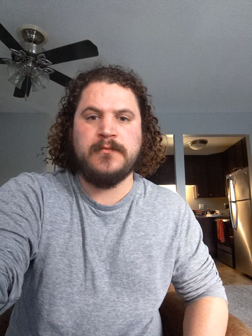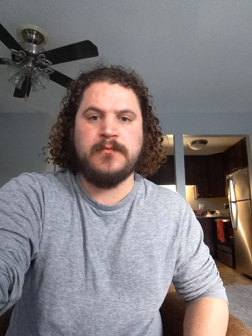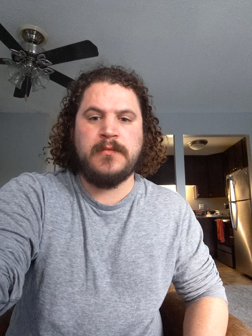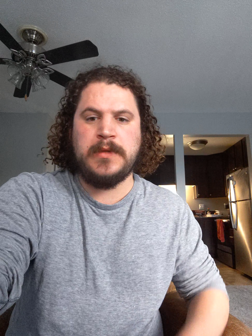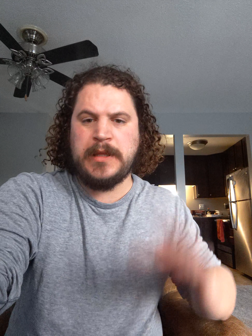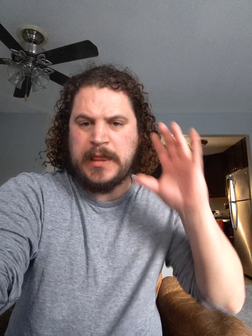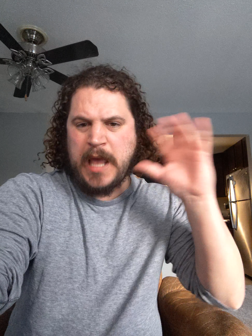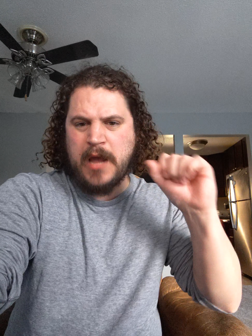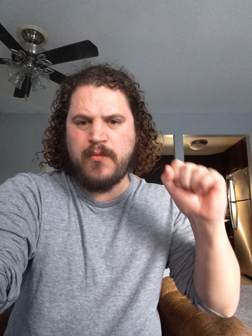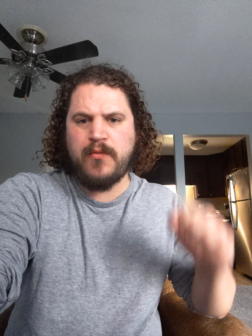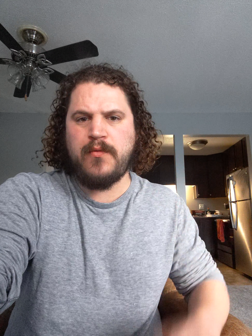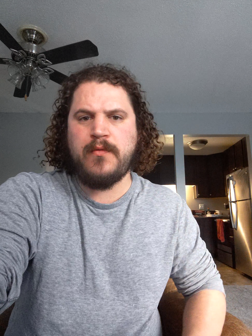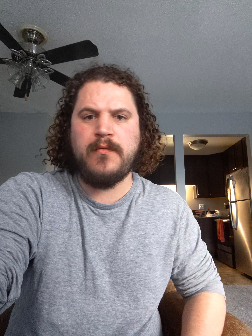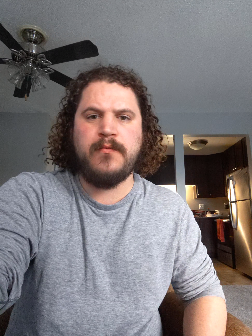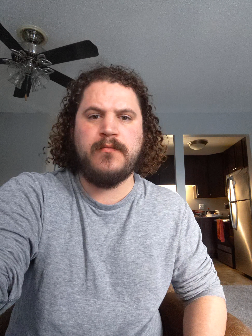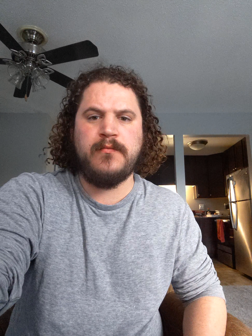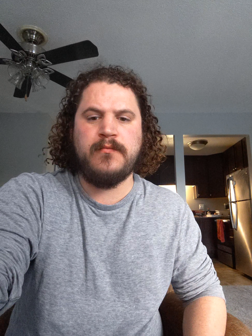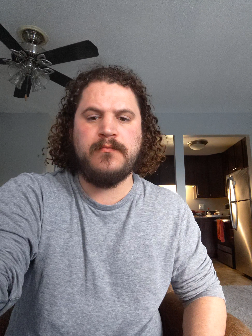loud